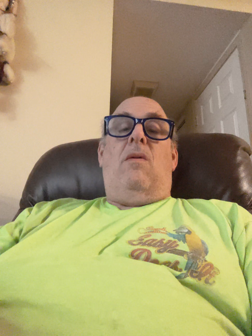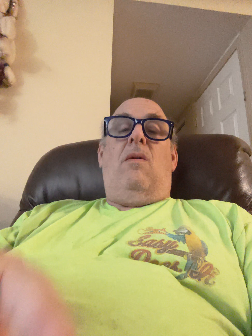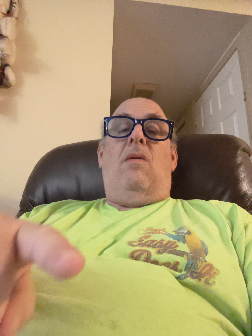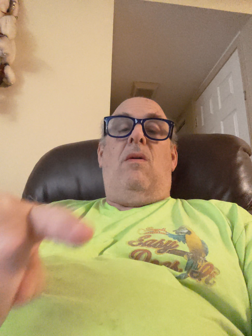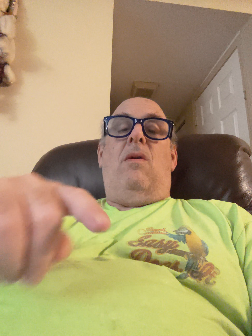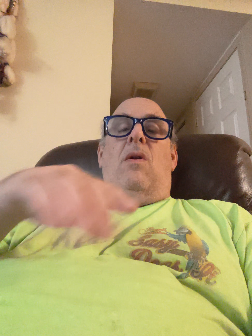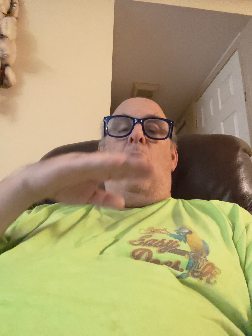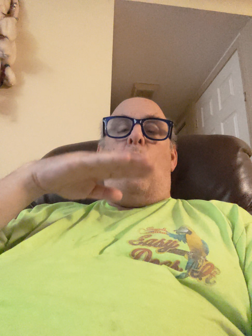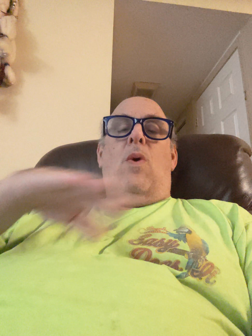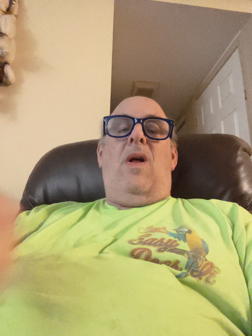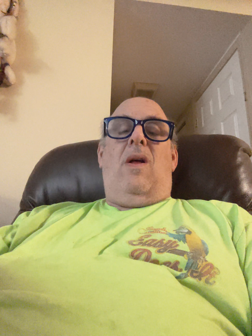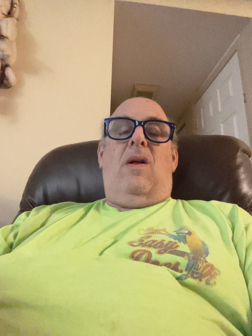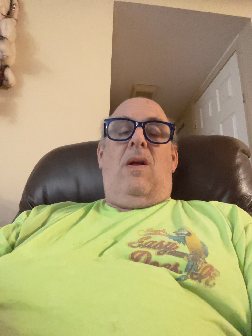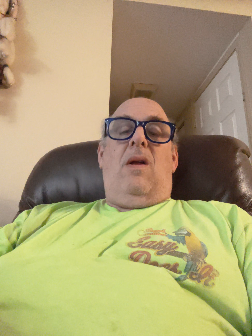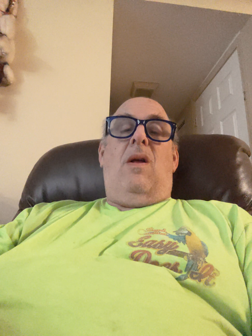quiet